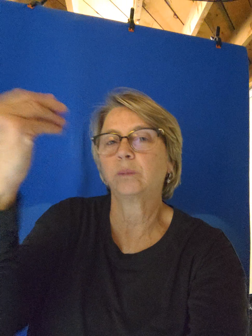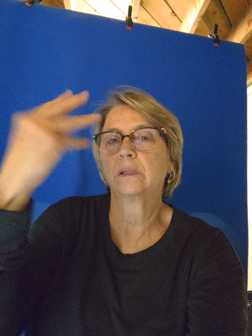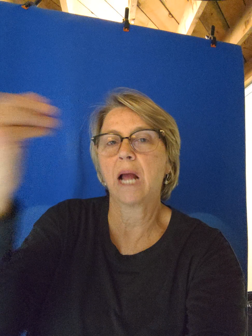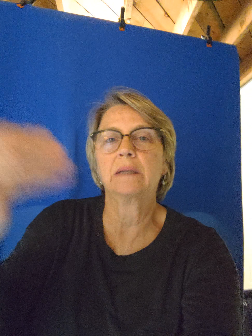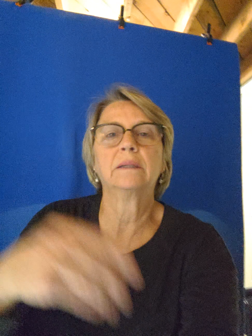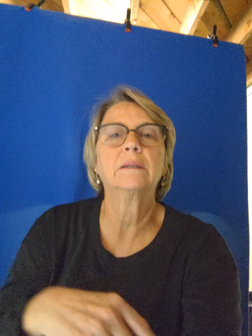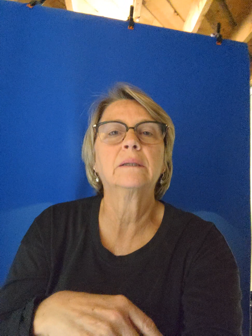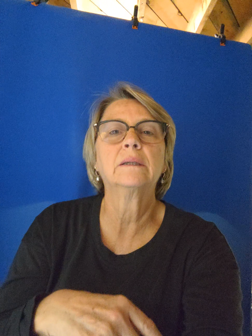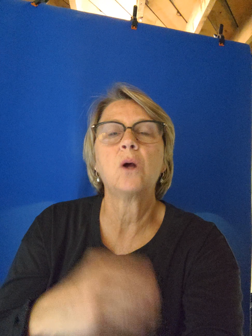outside